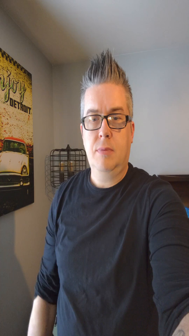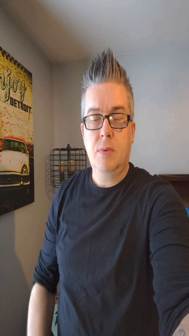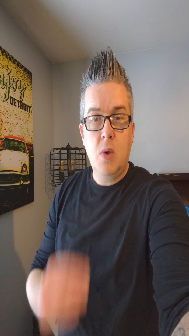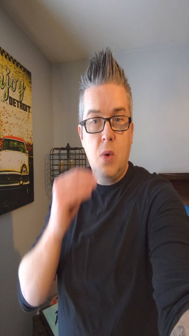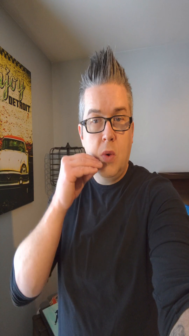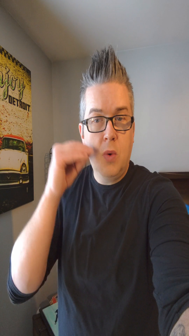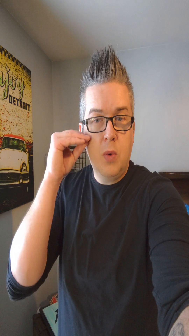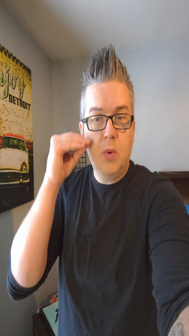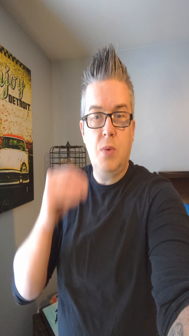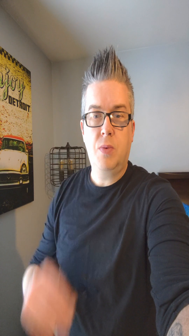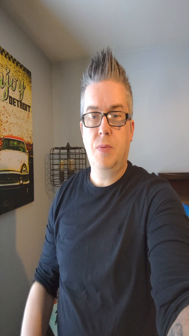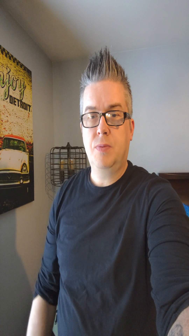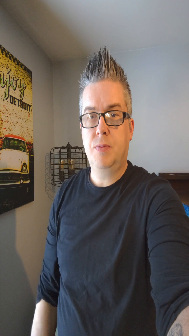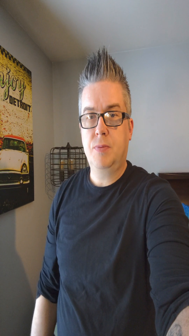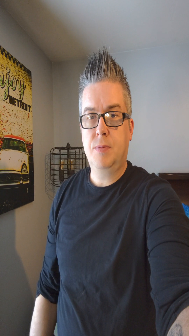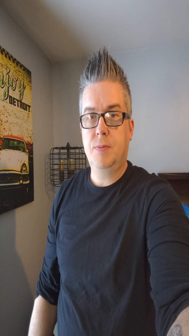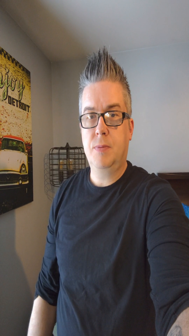home